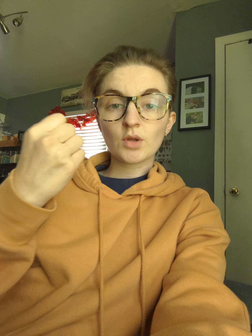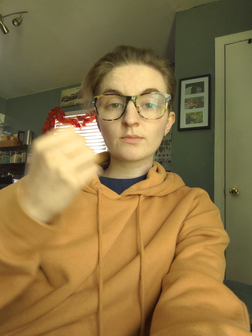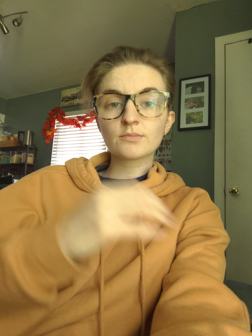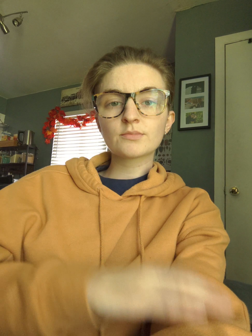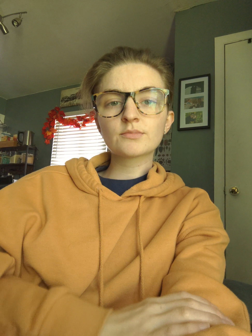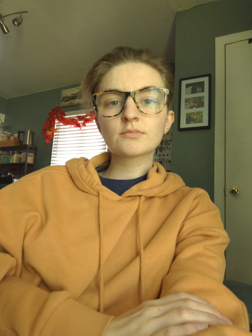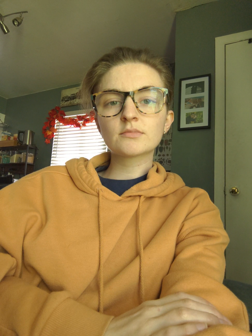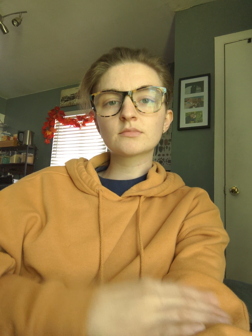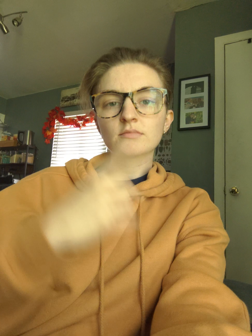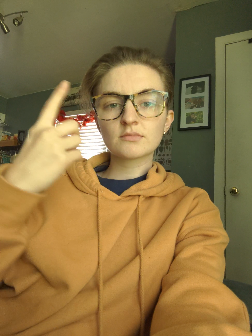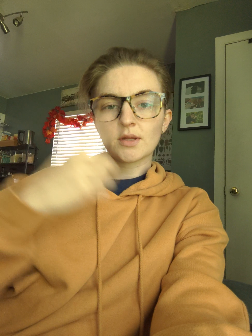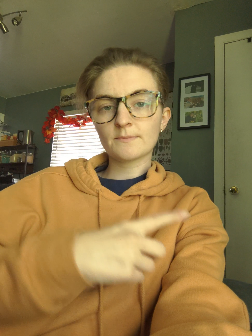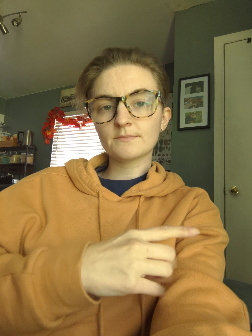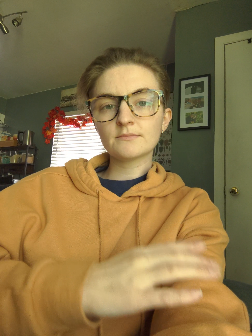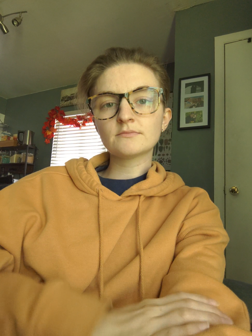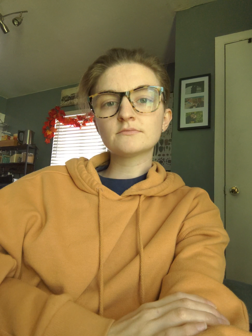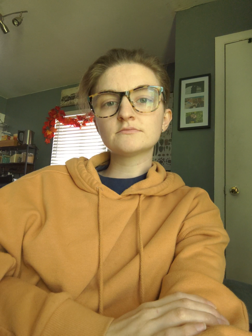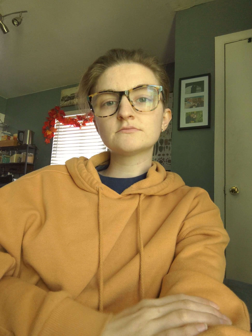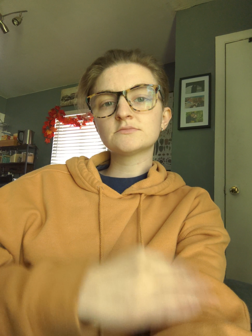day